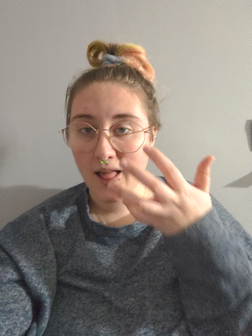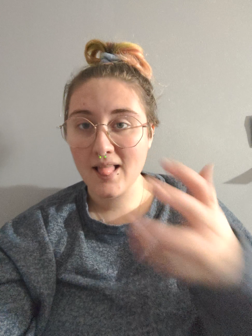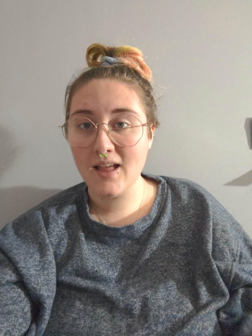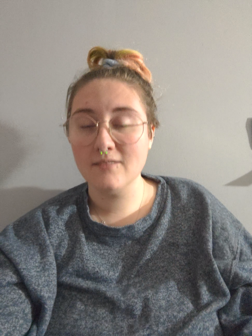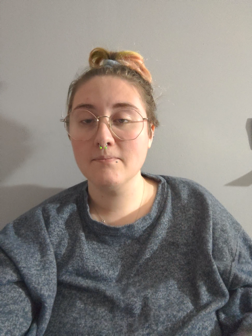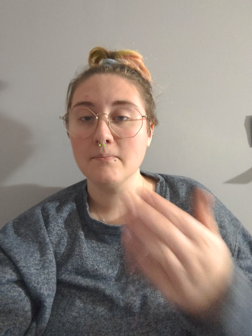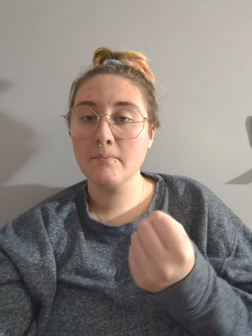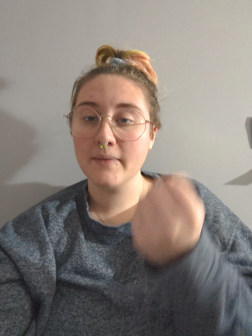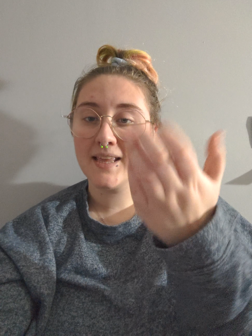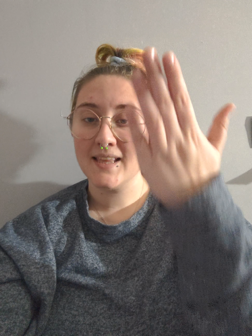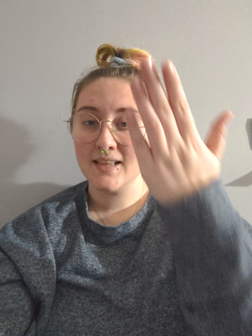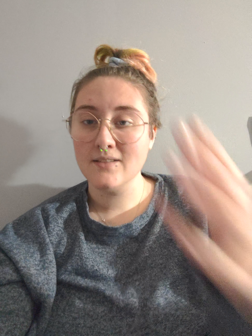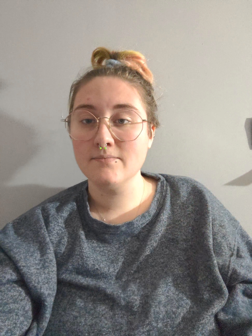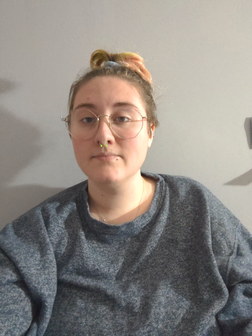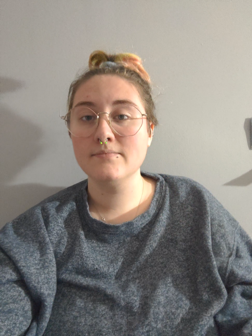mitten